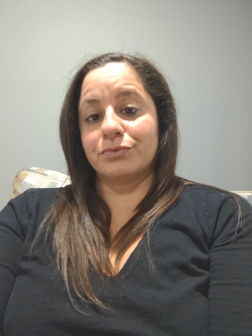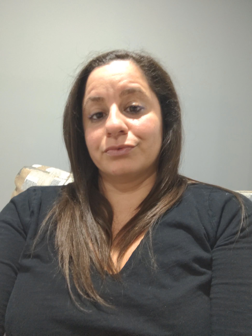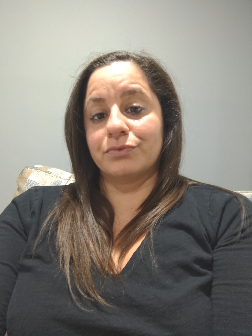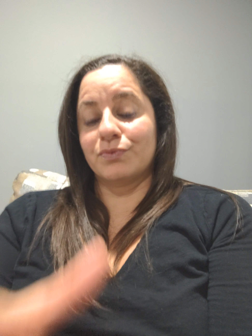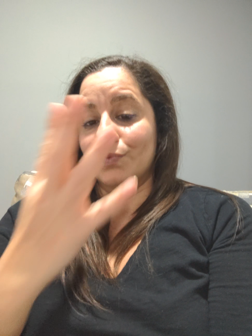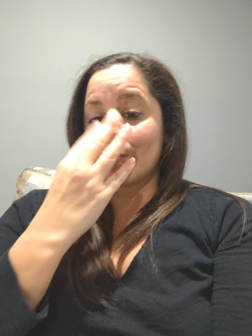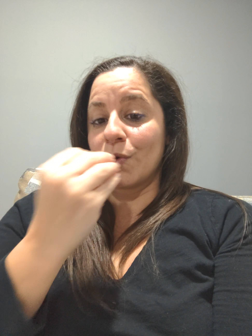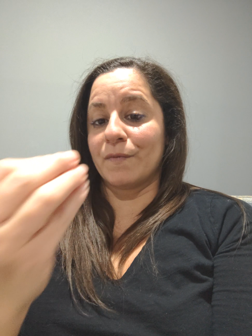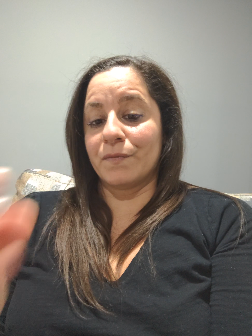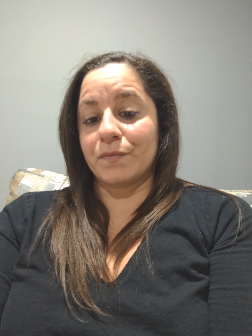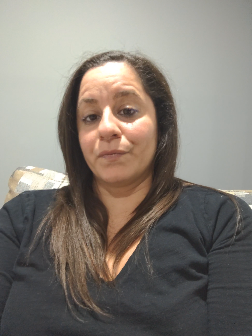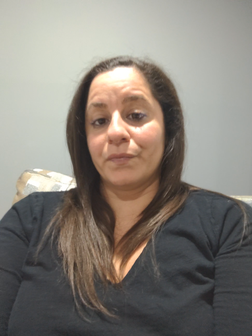wolf